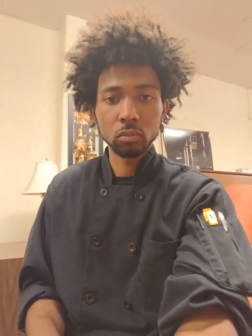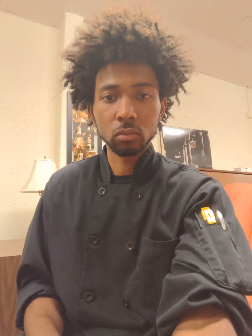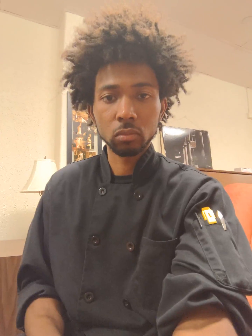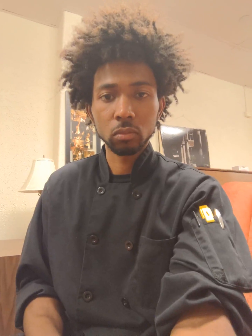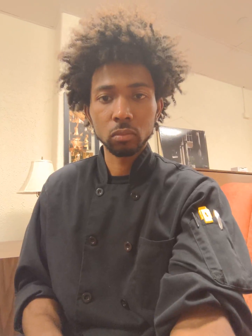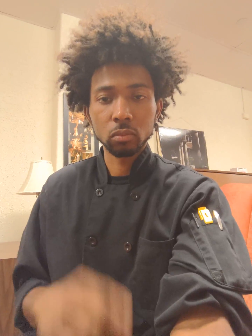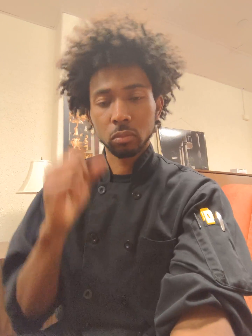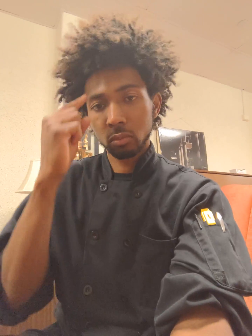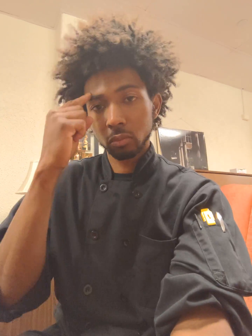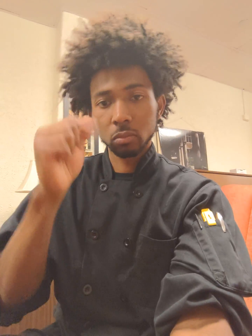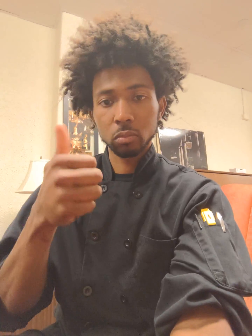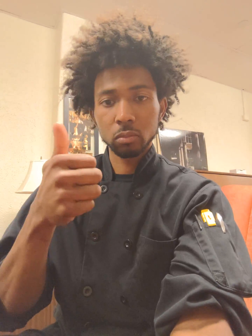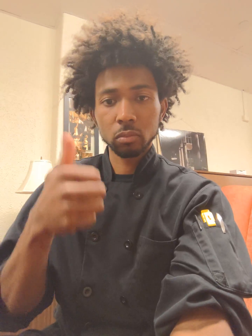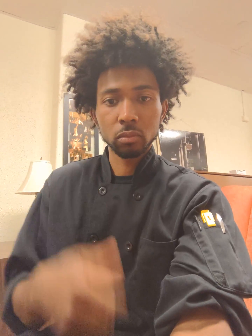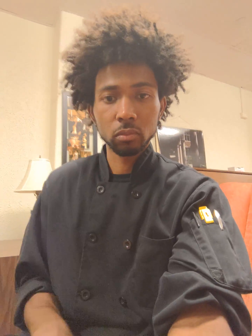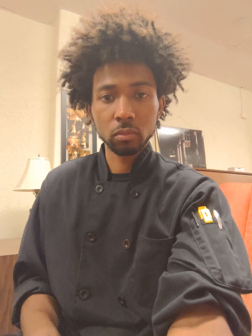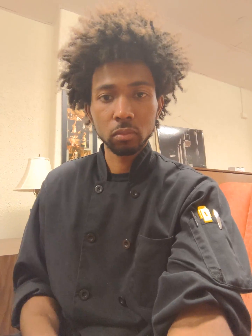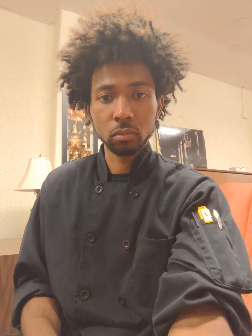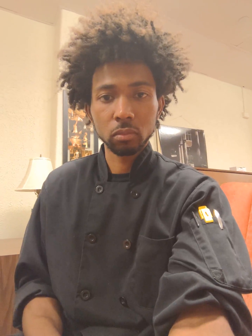dime